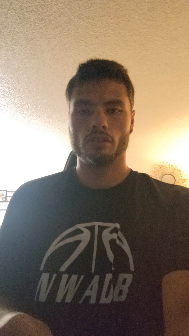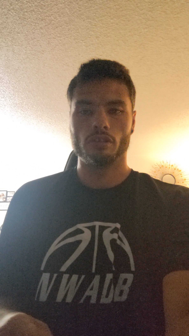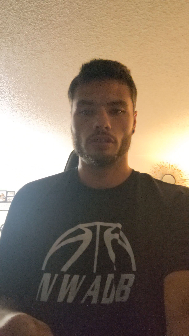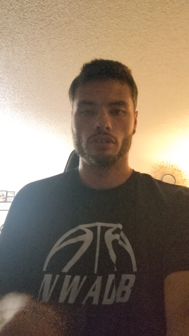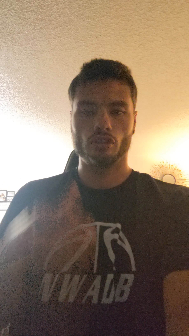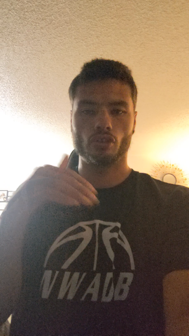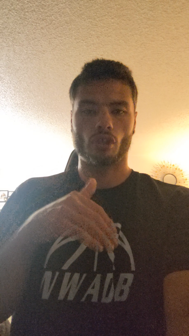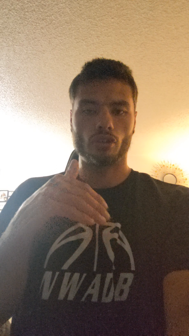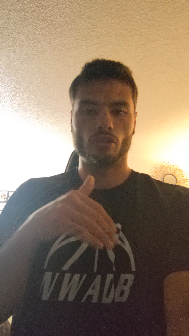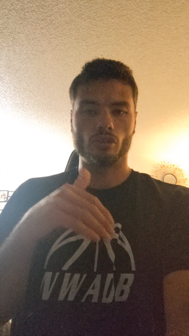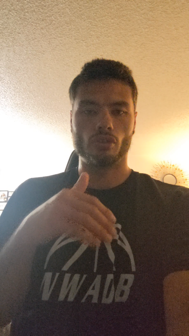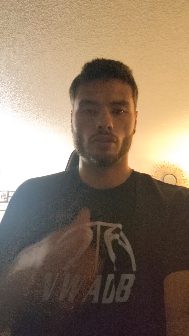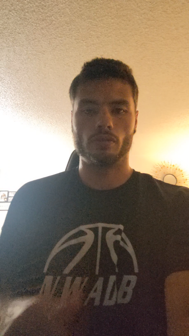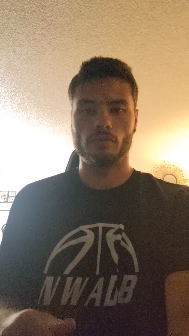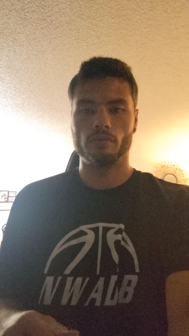doctor